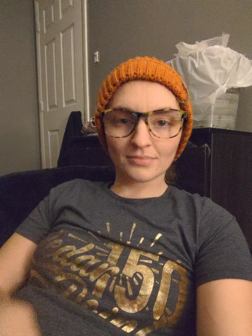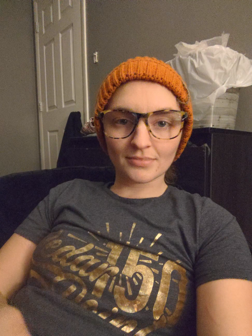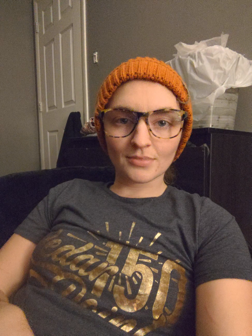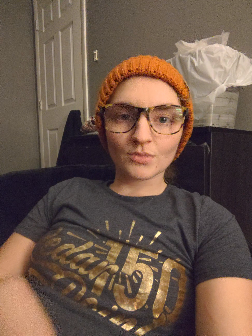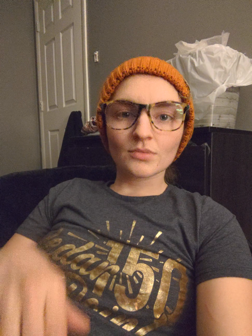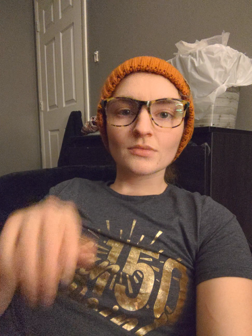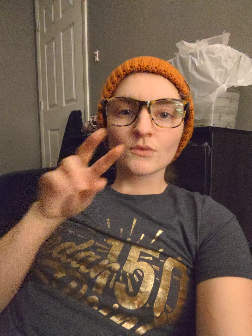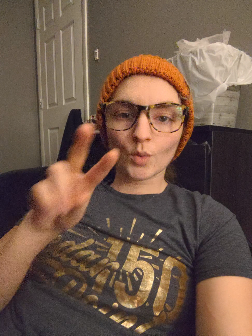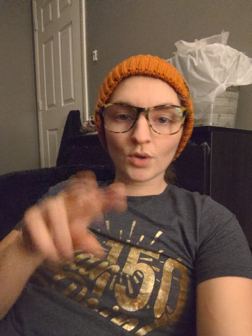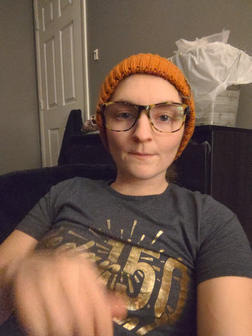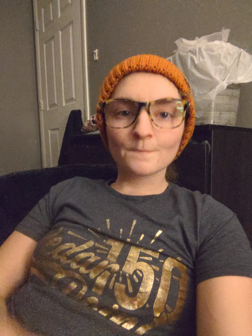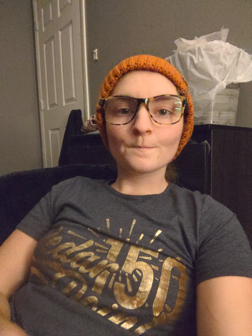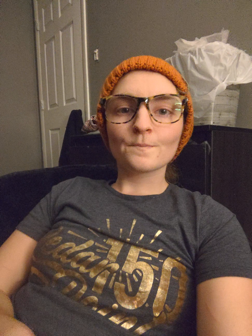look